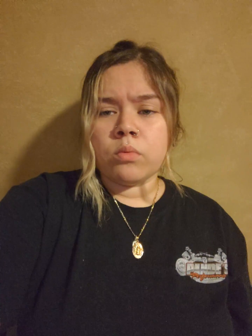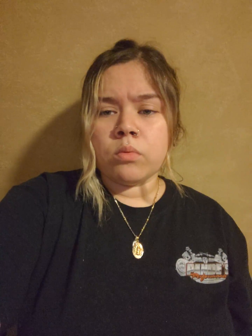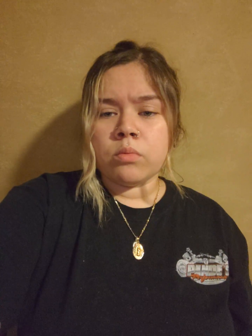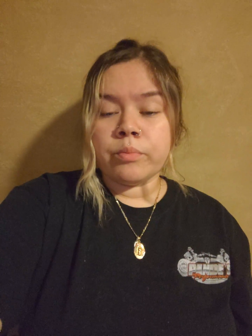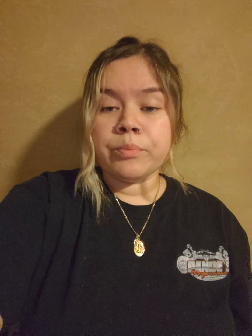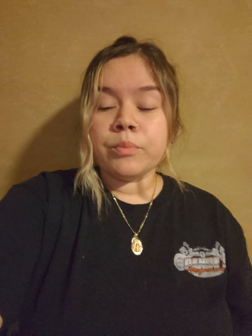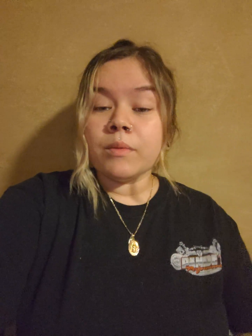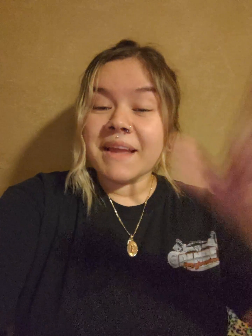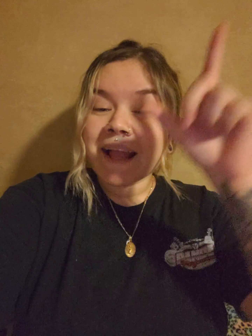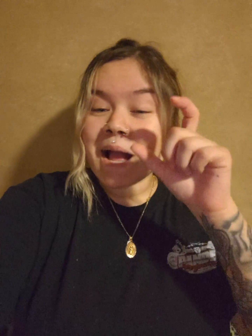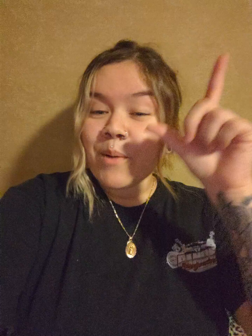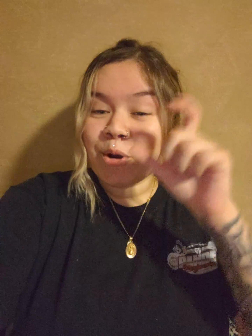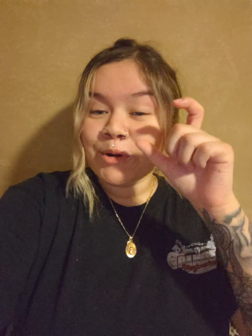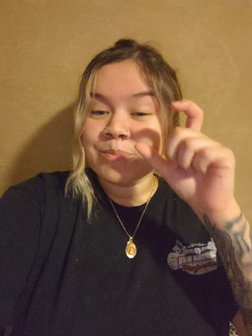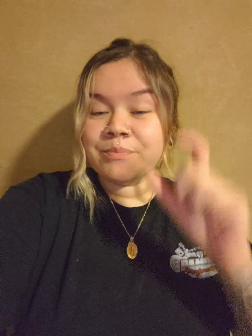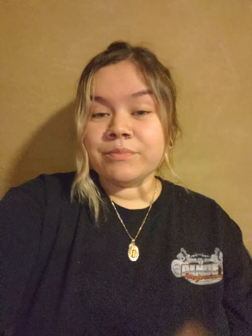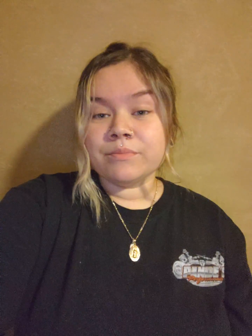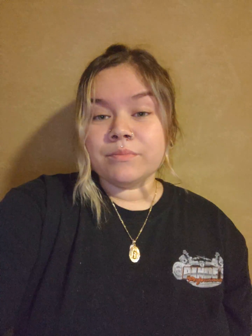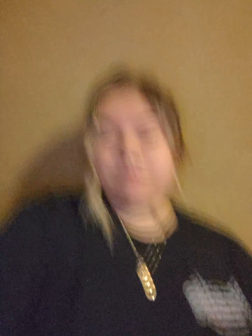camera